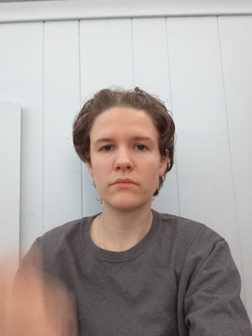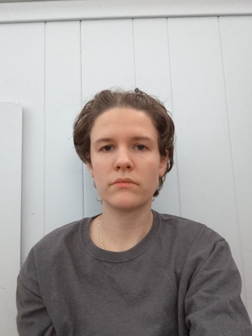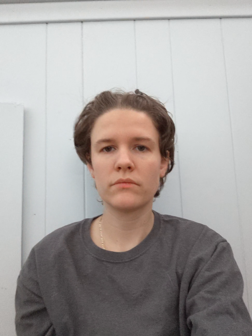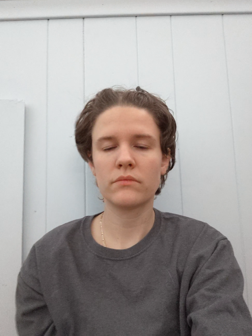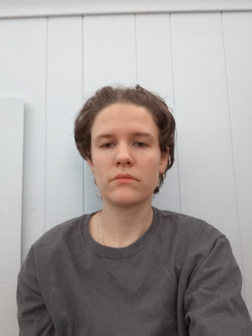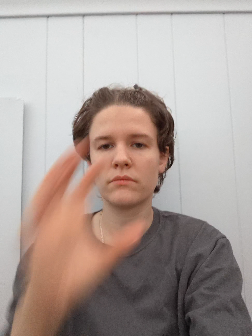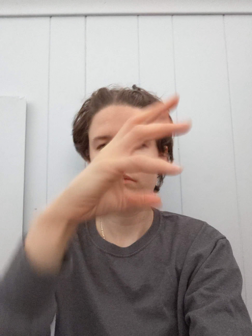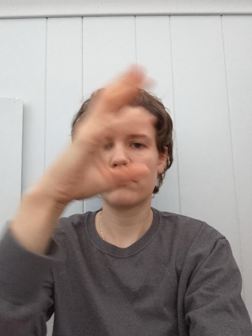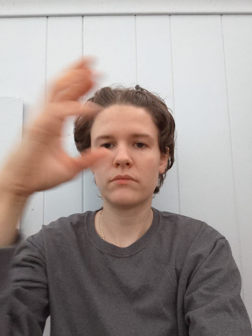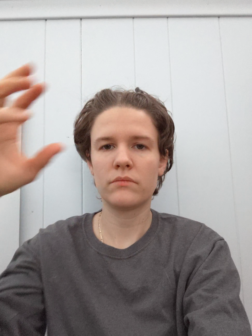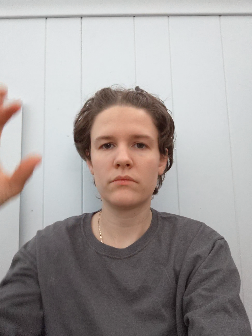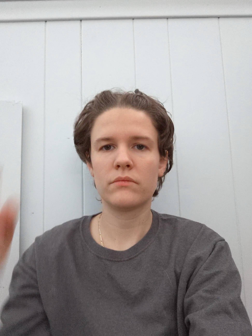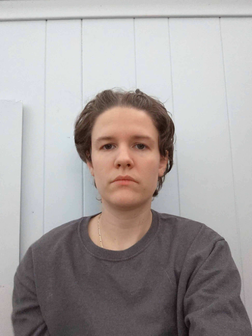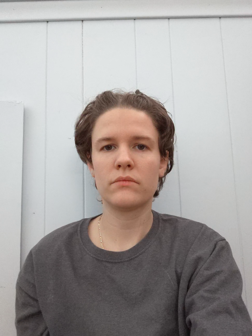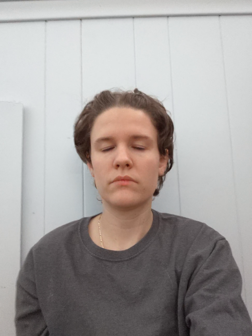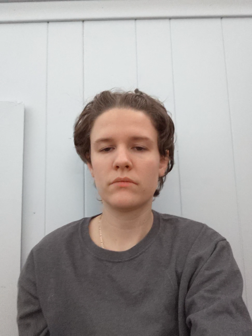cloud